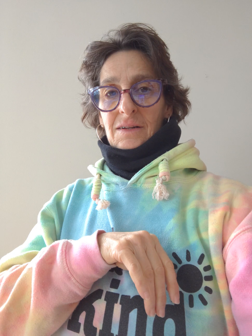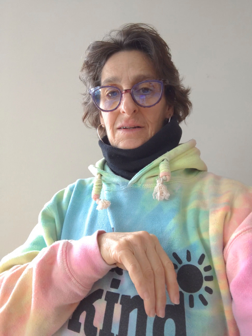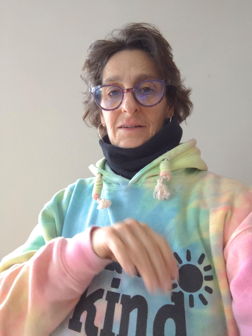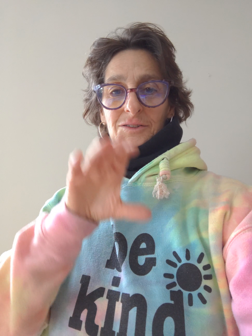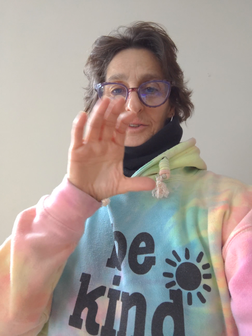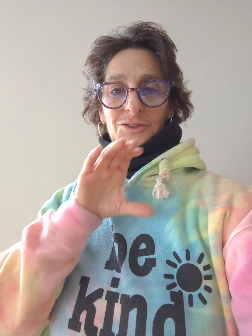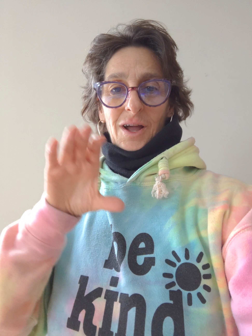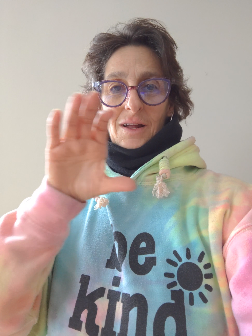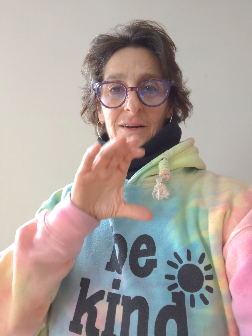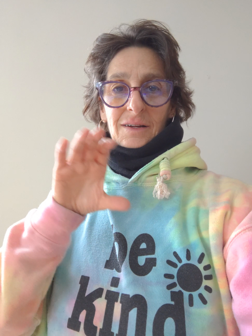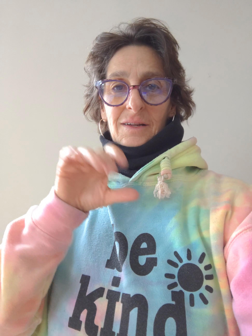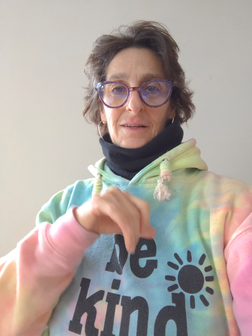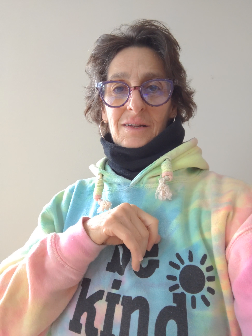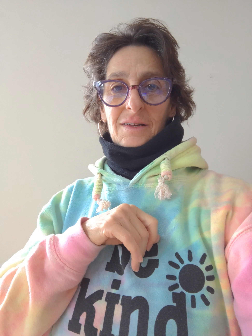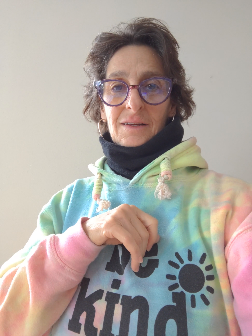chocolate